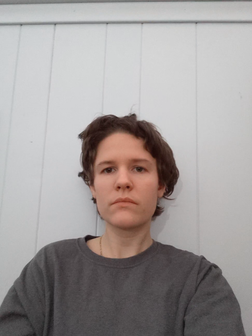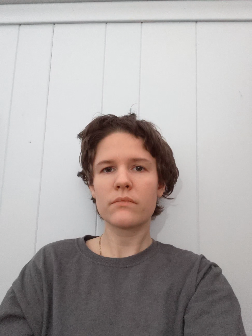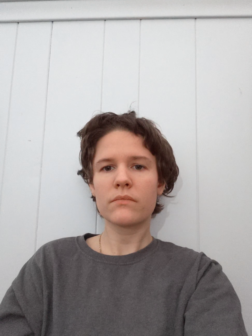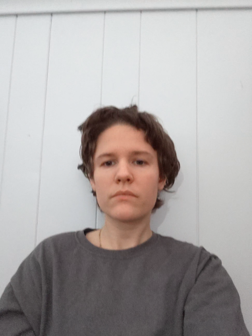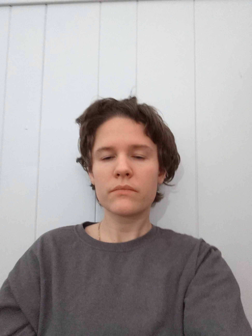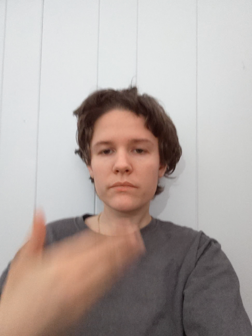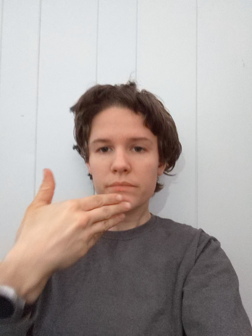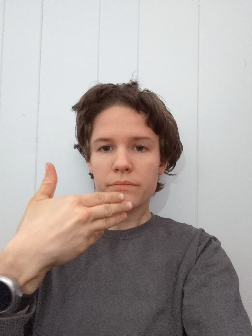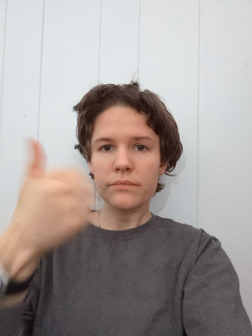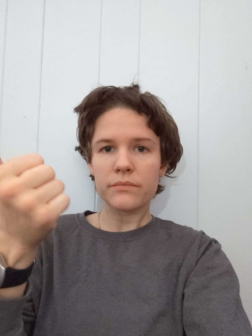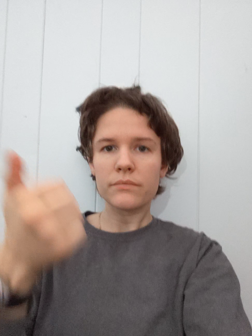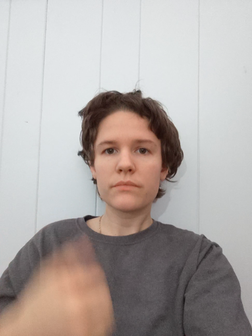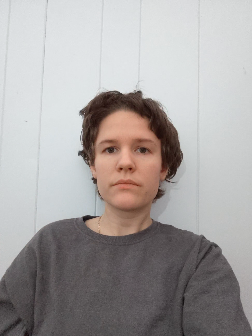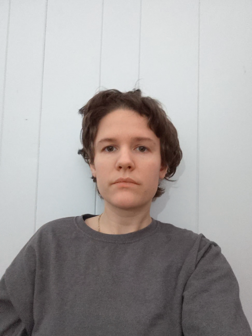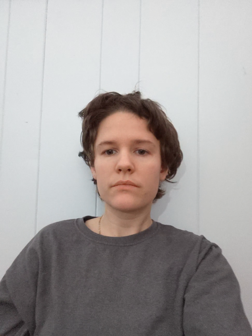better